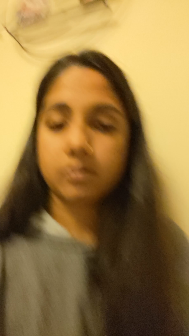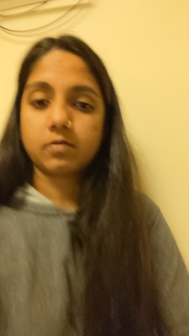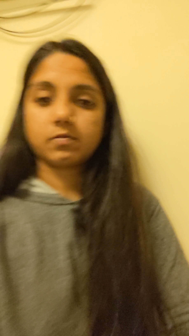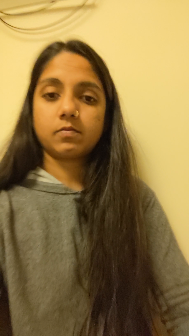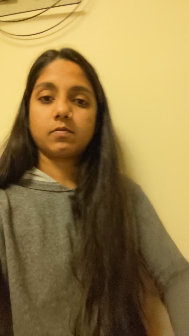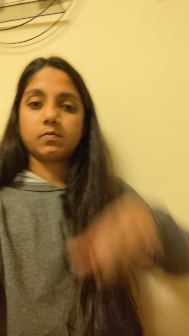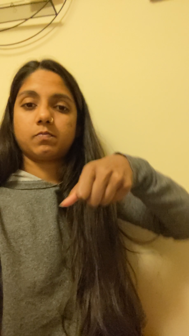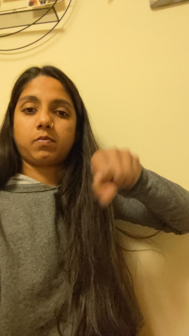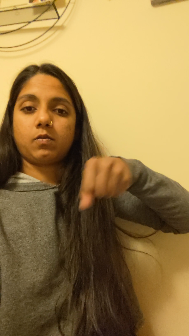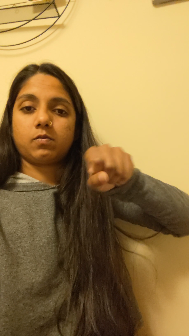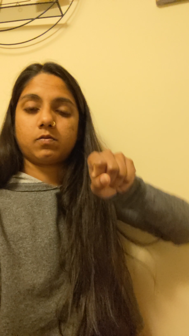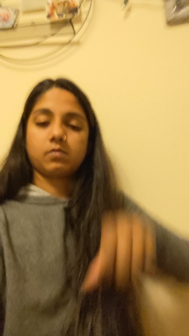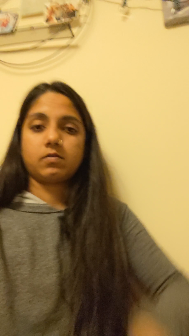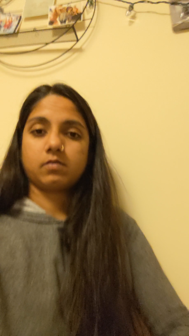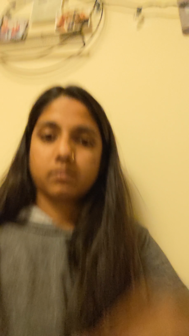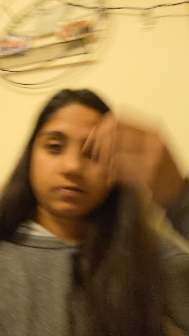motorcycle